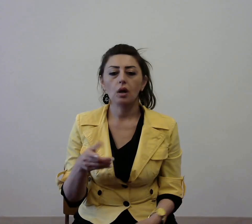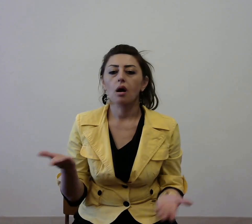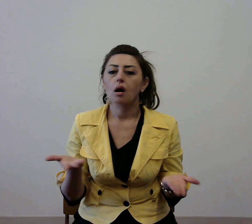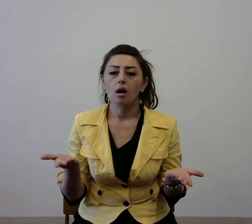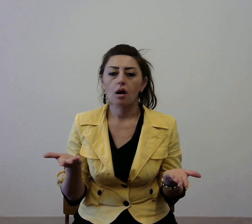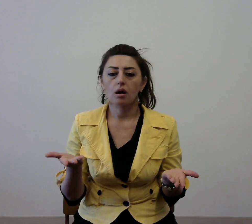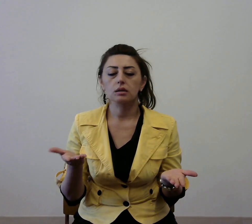harda